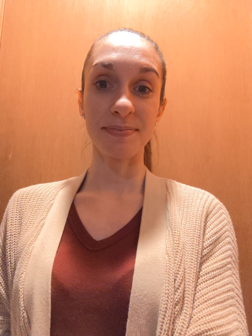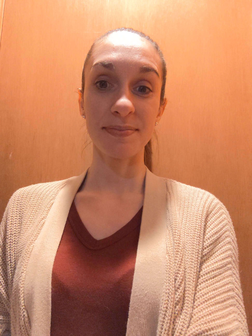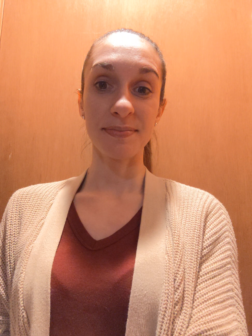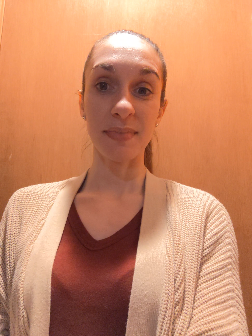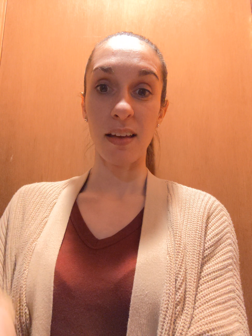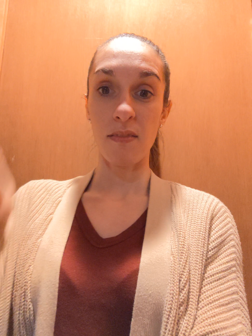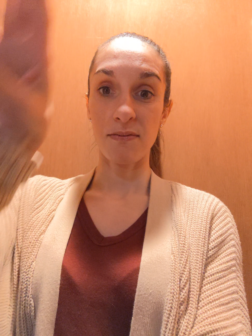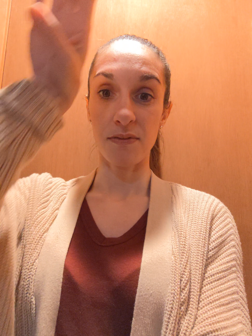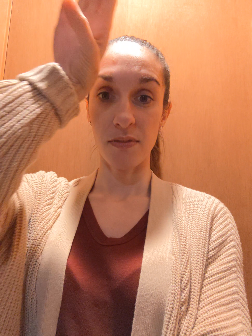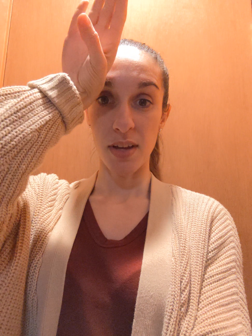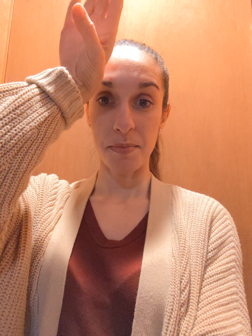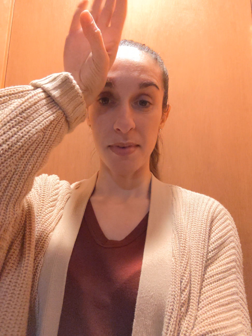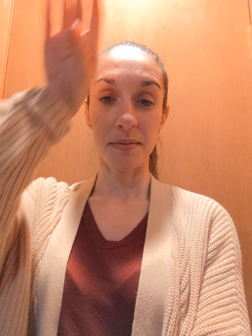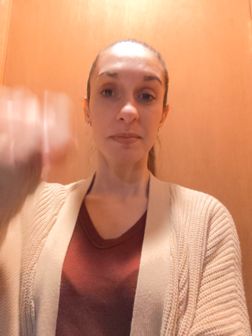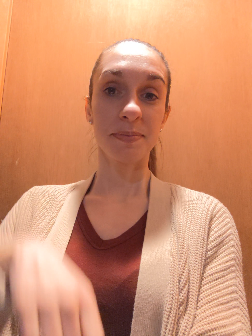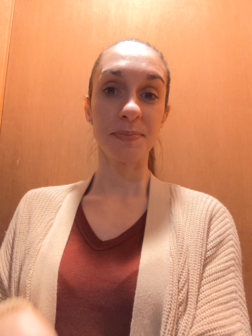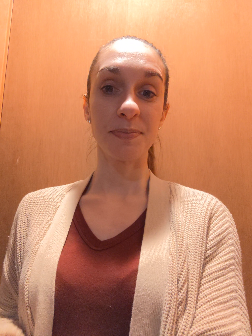fireman